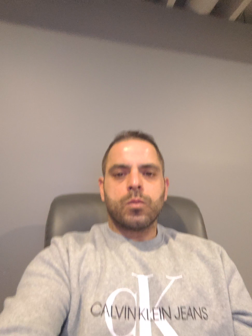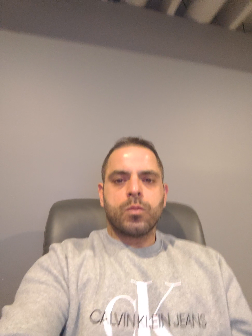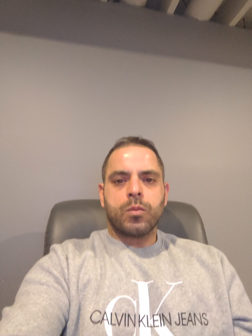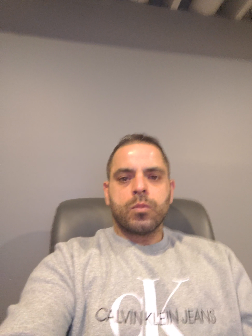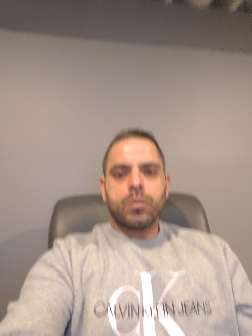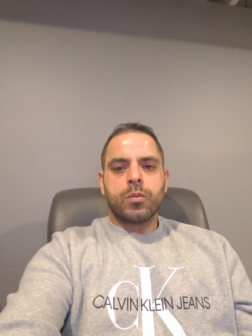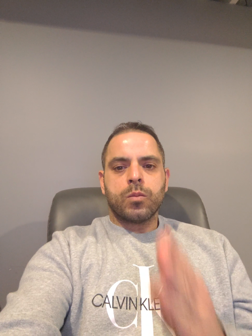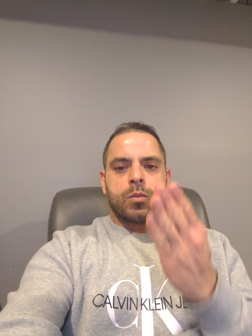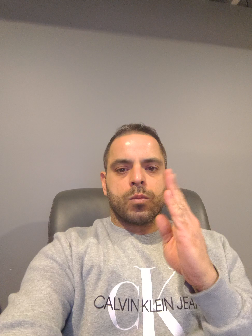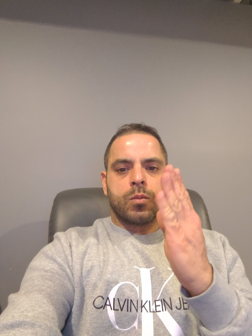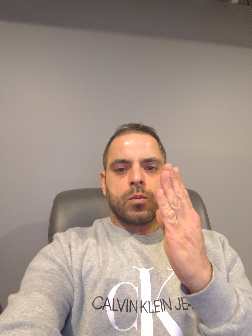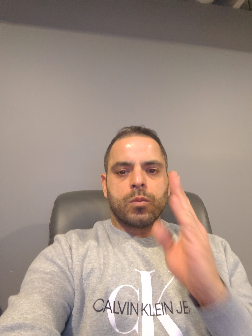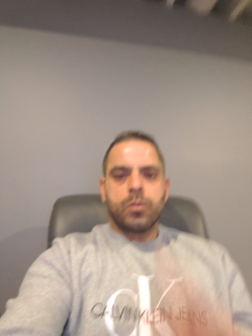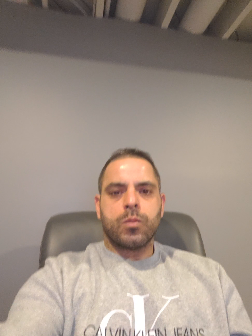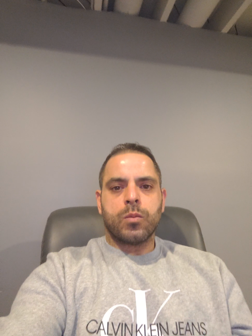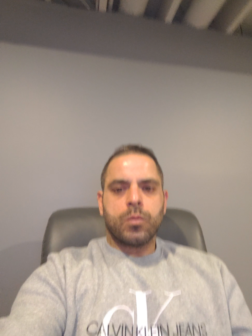blue